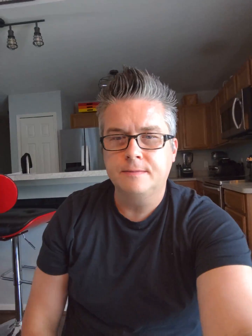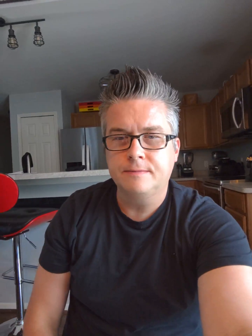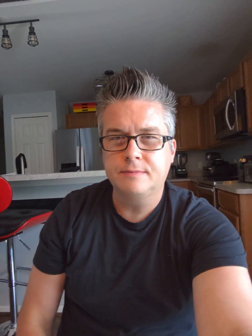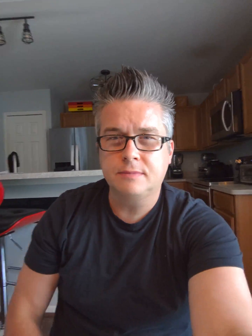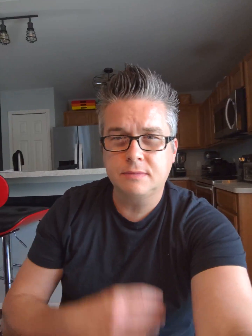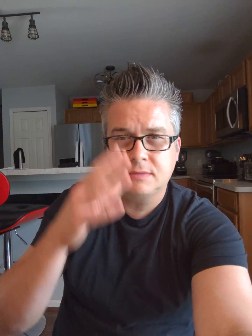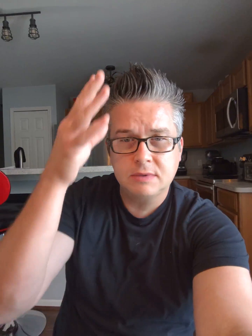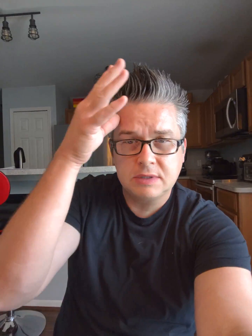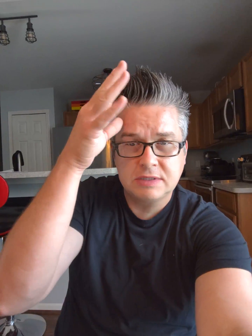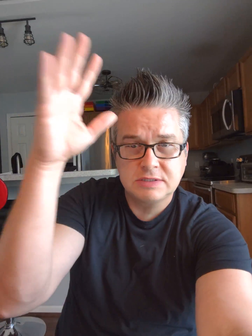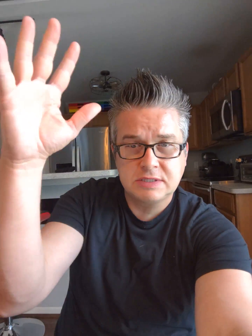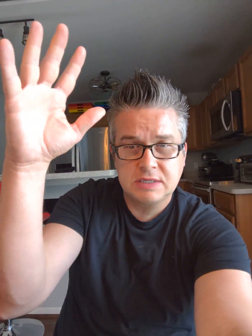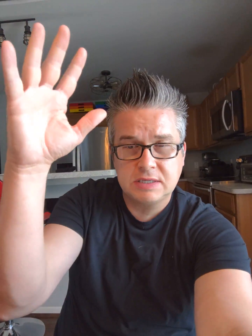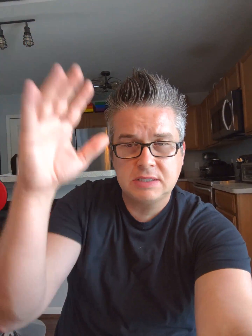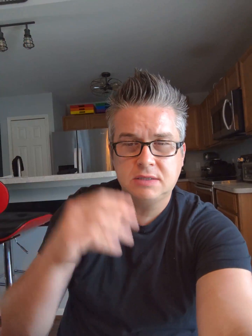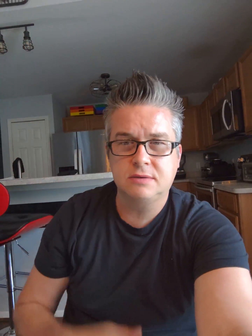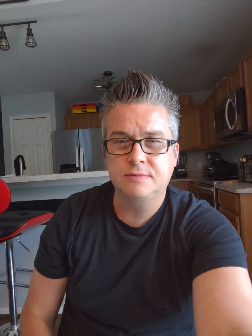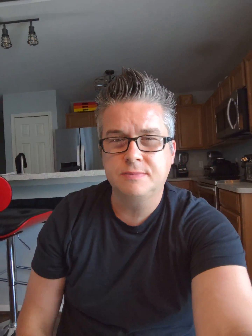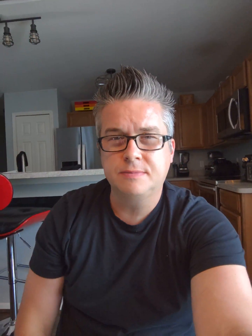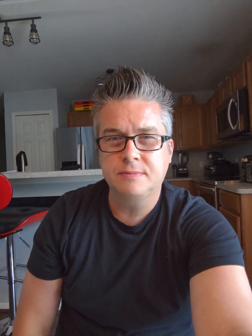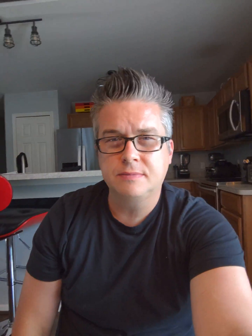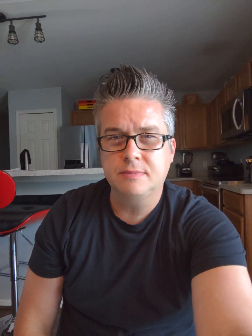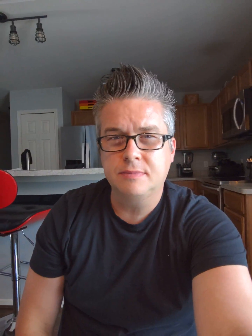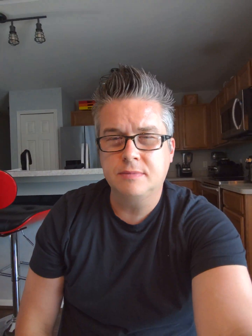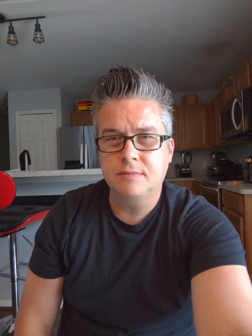deer